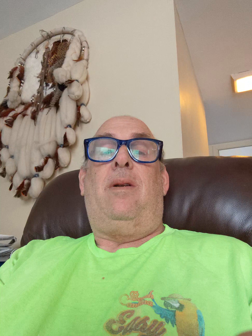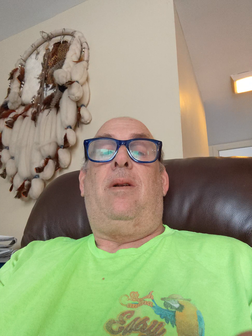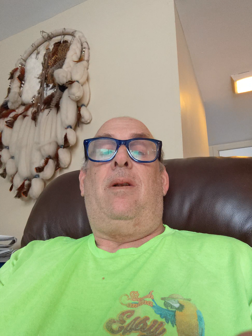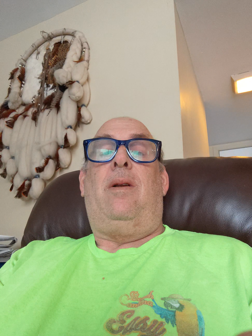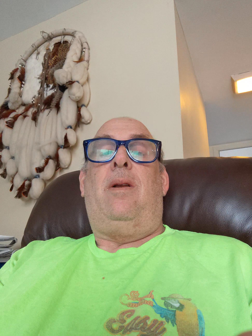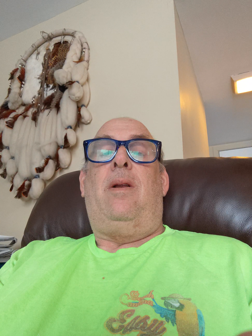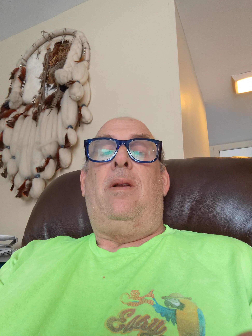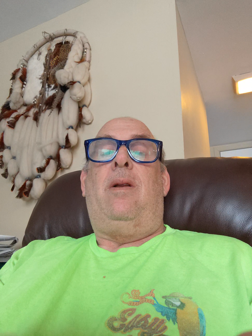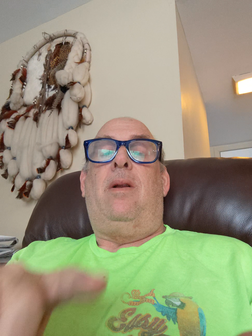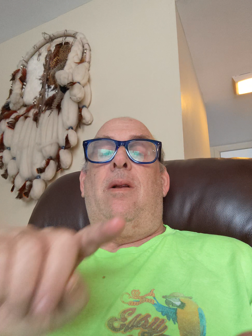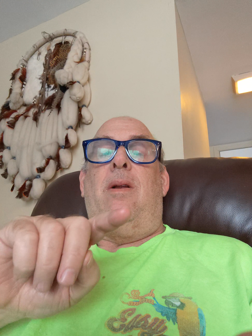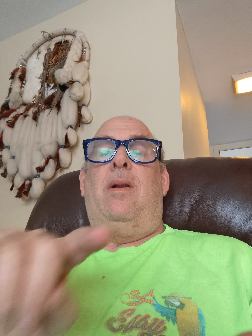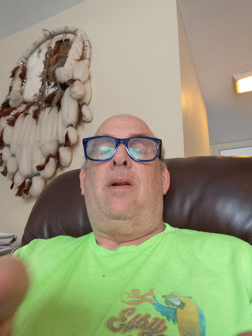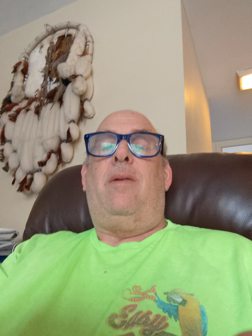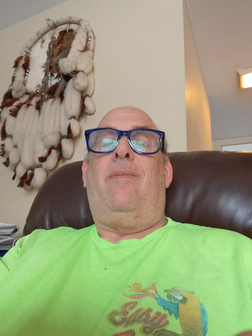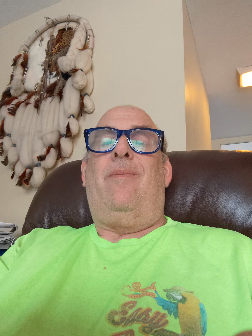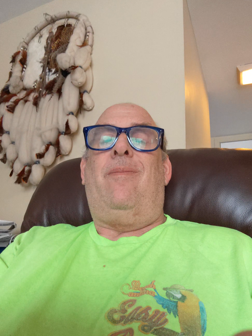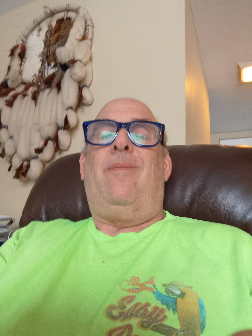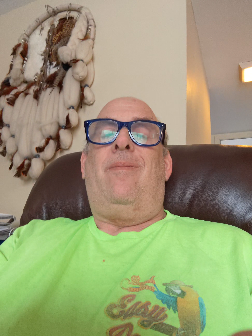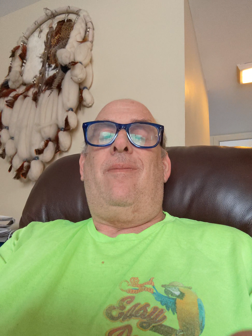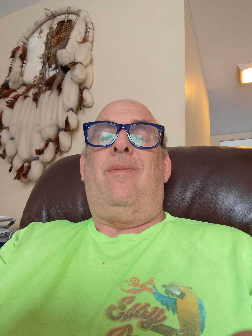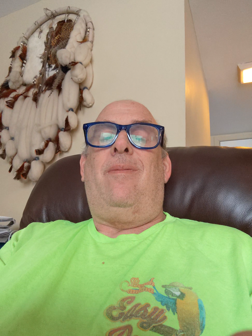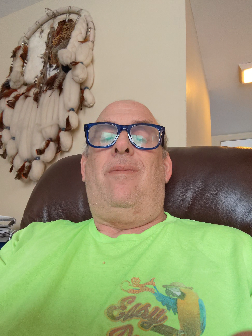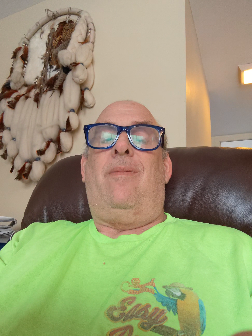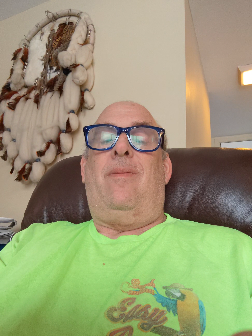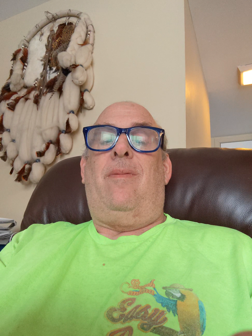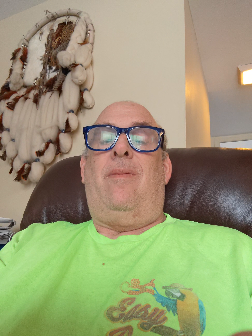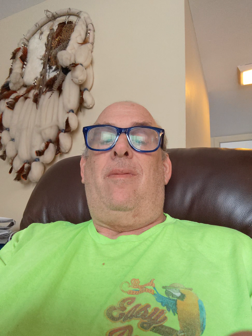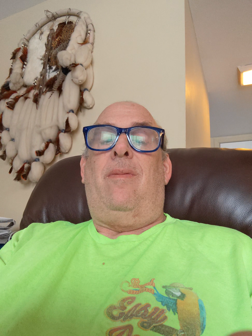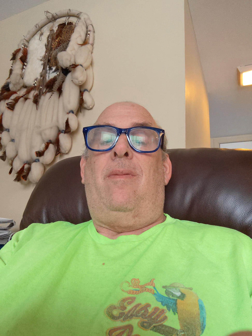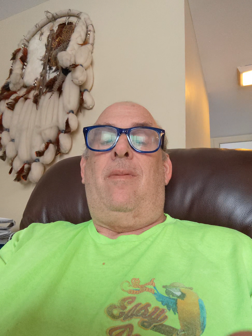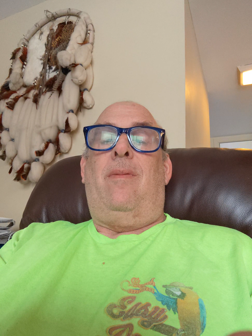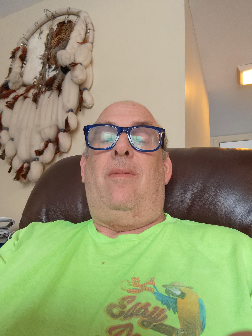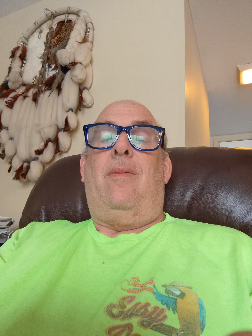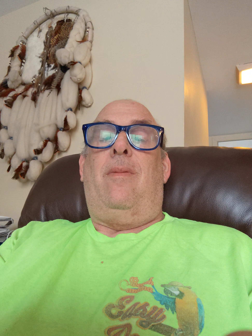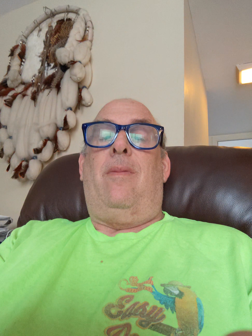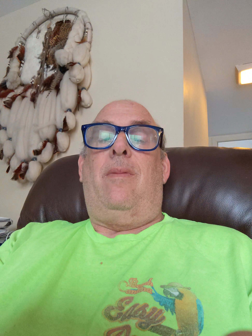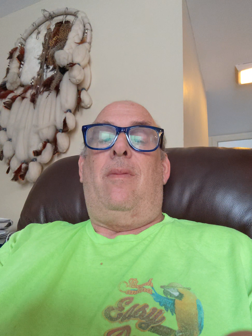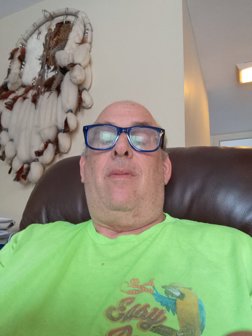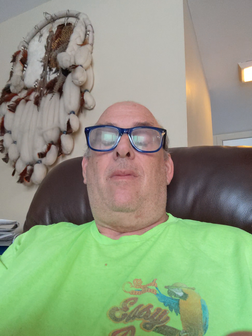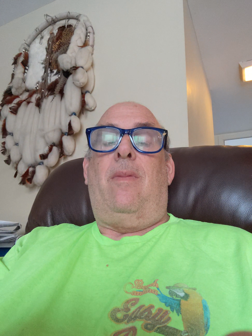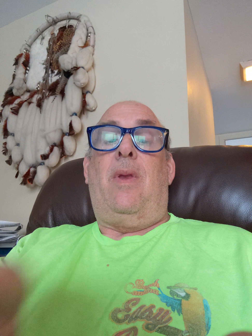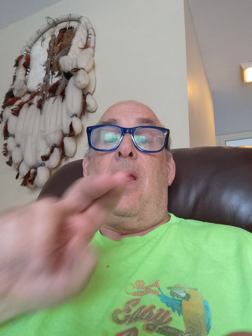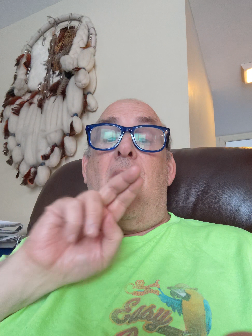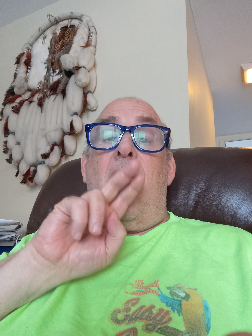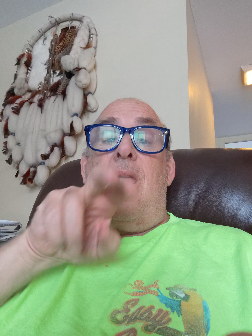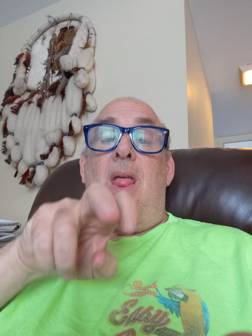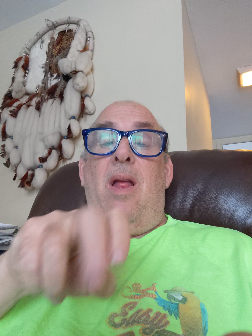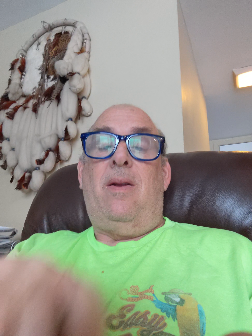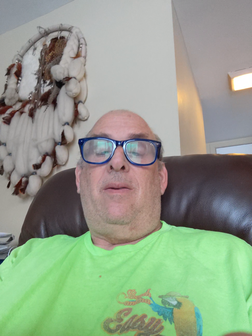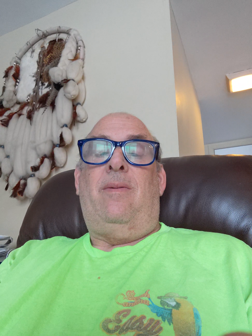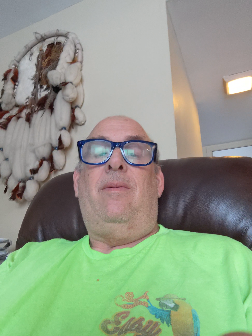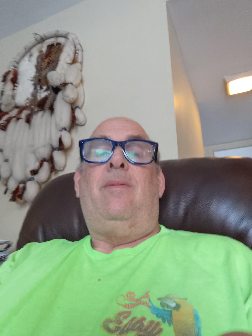tongue